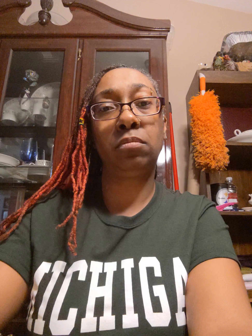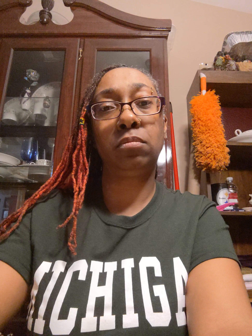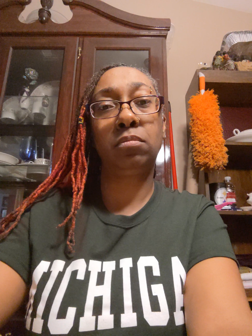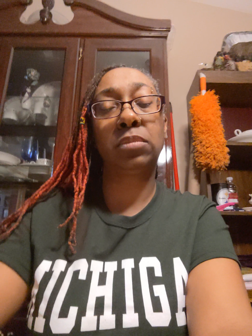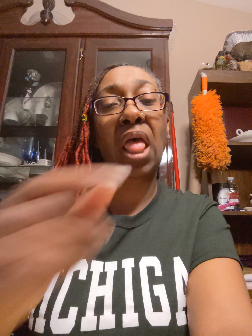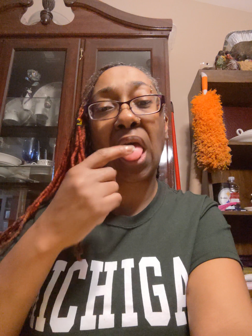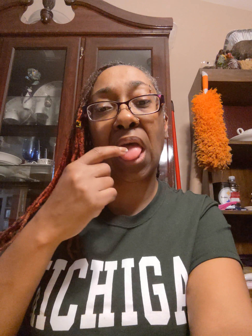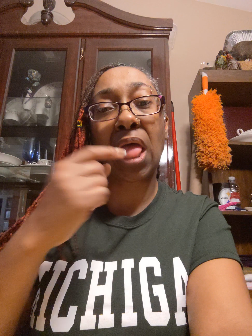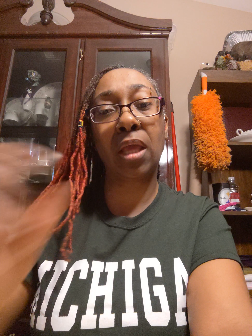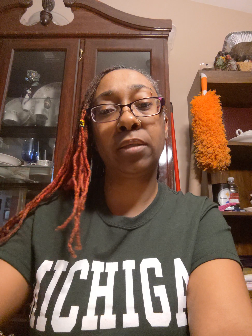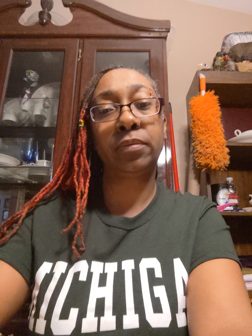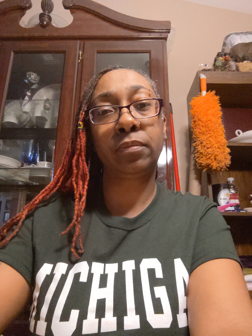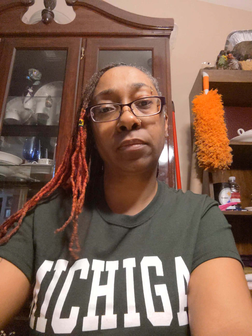tongue